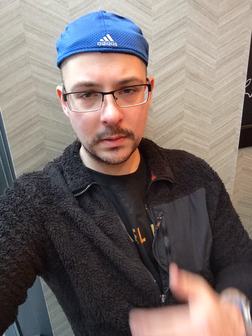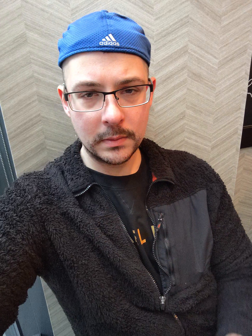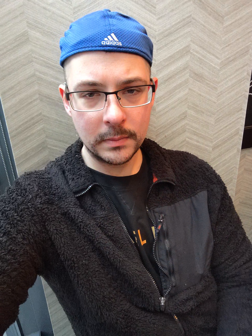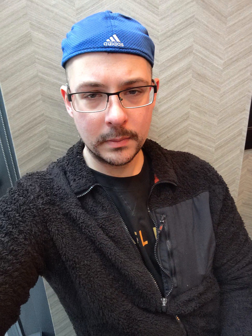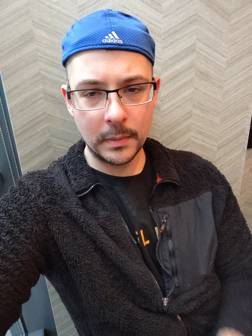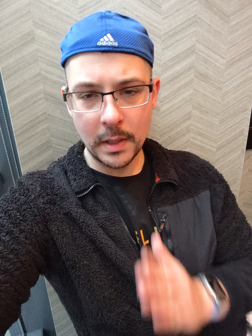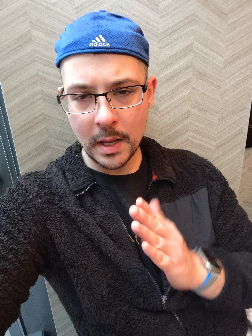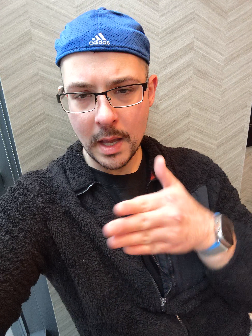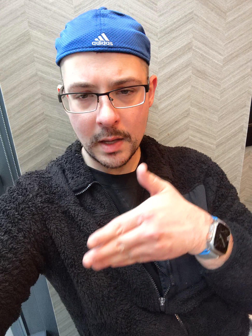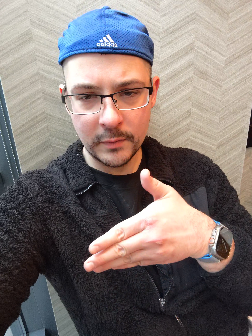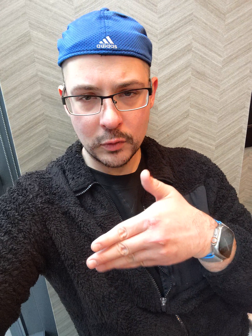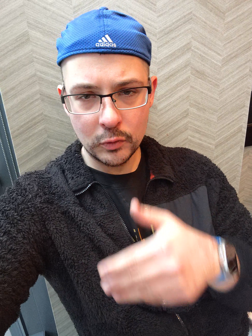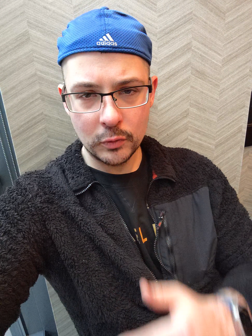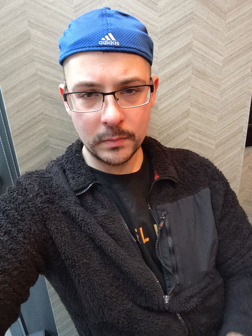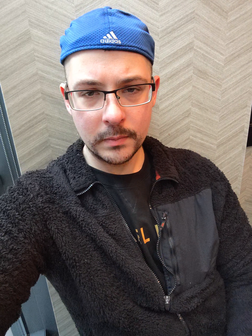after